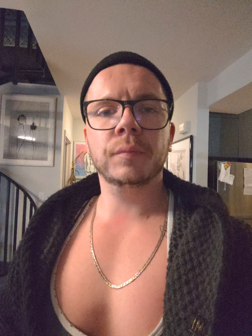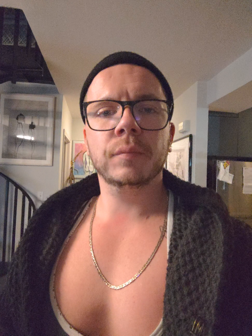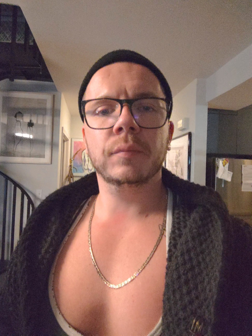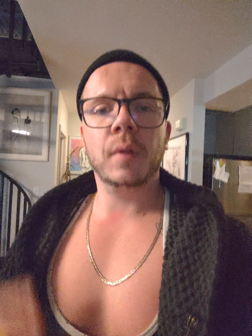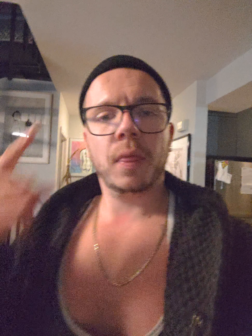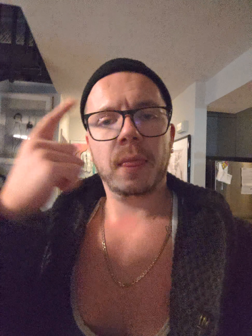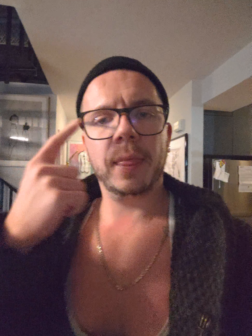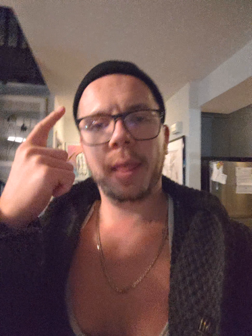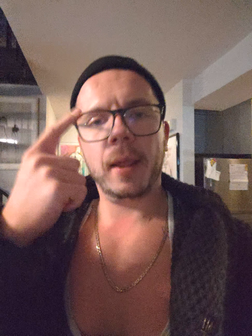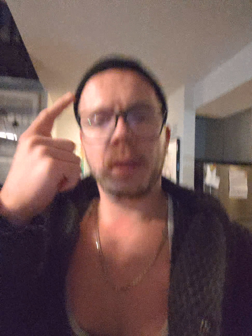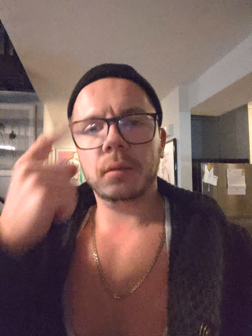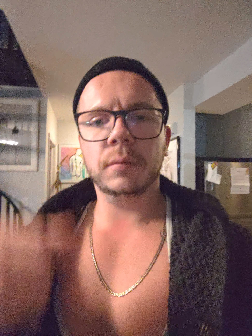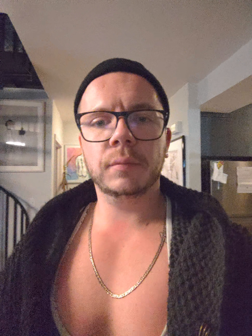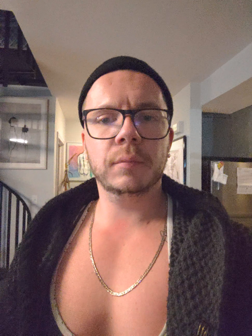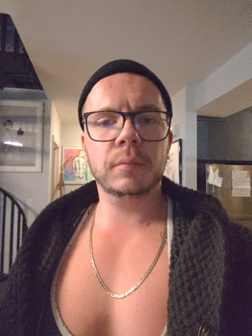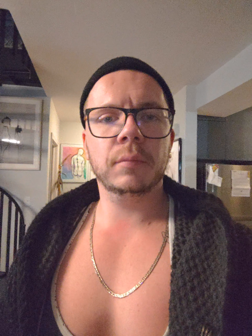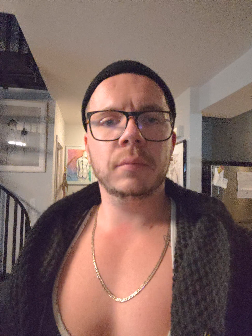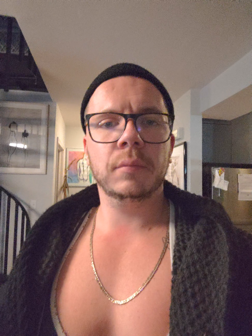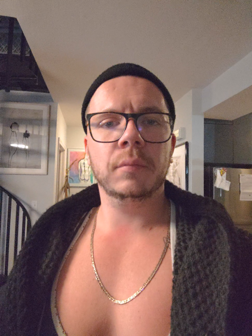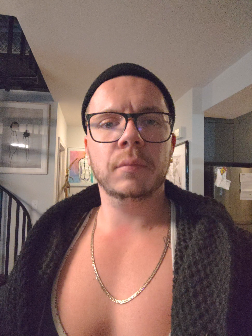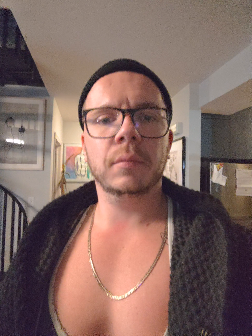think